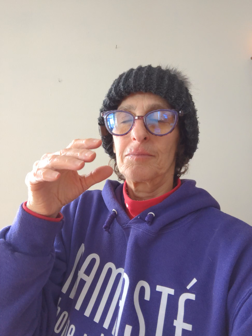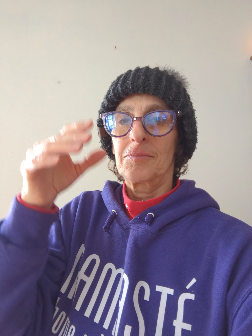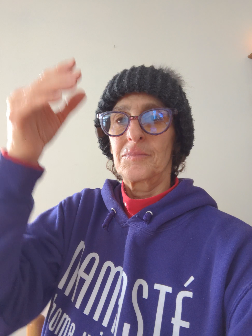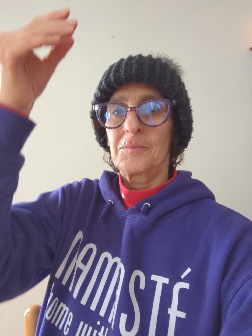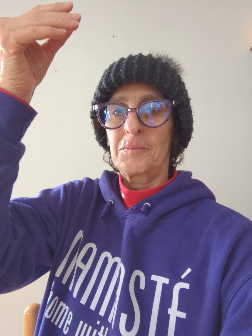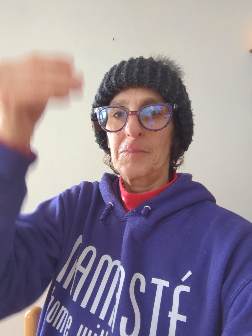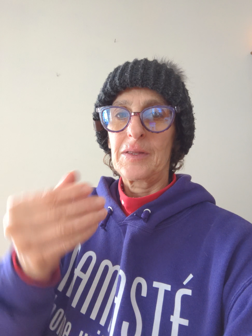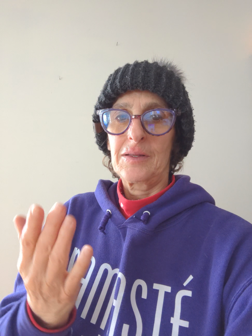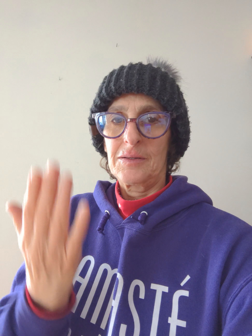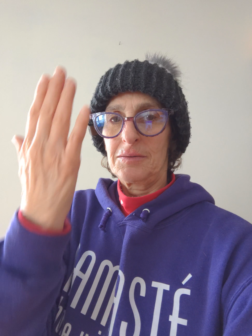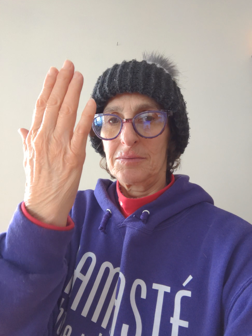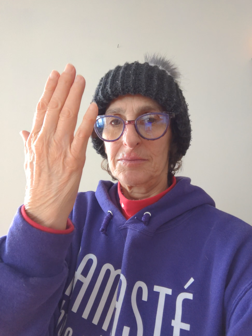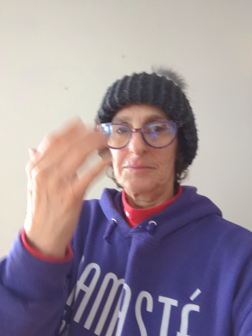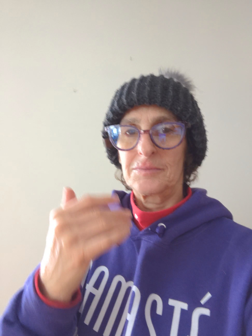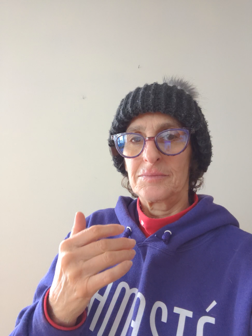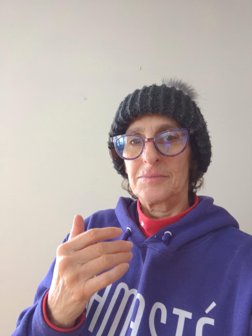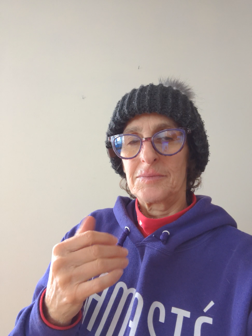mitten